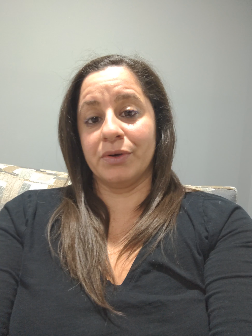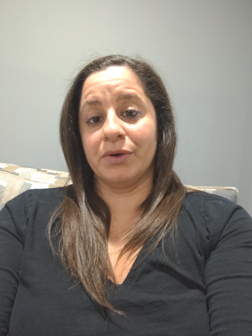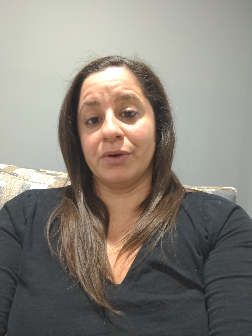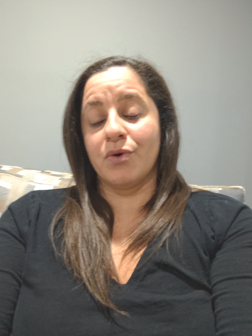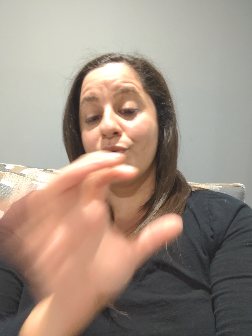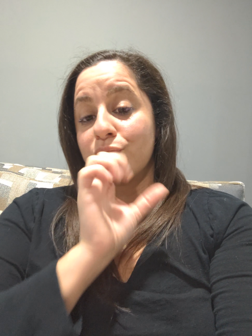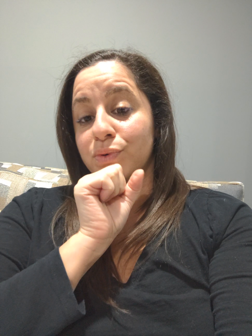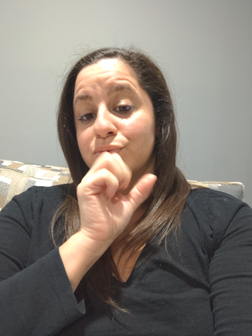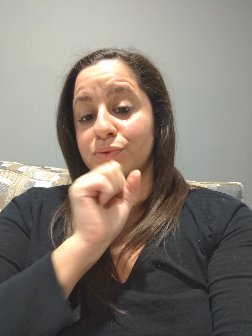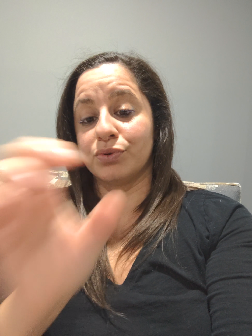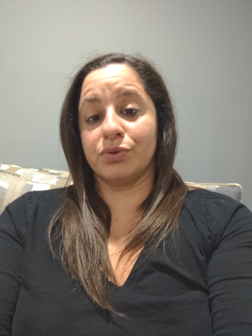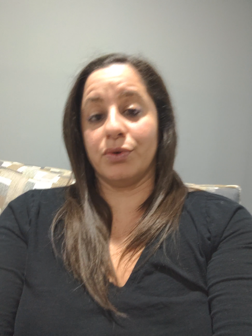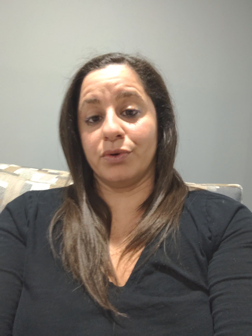orange